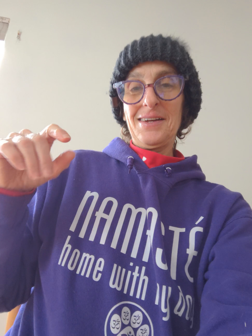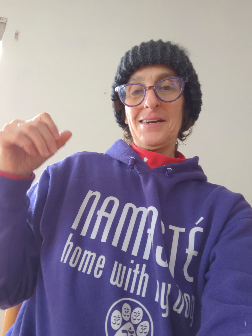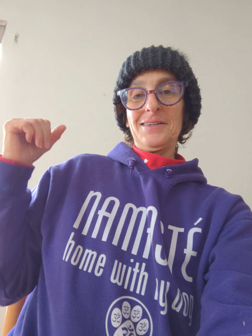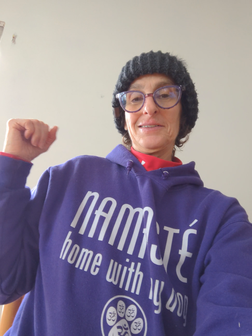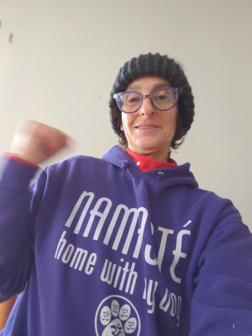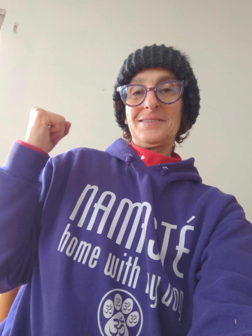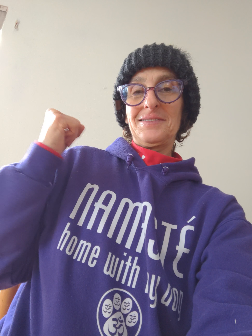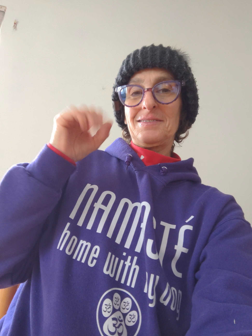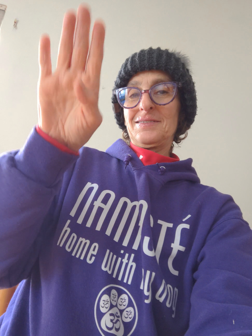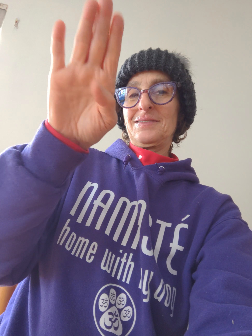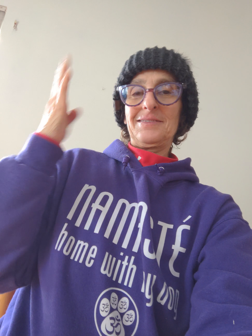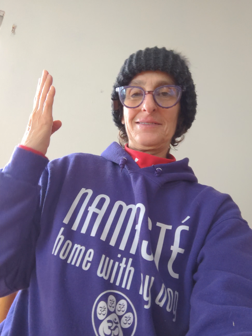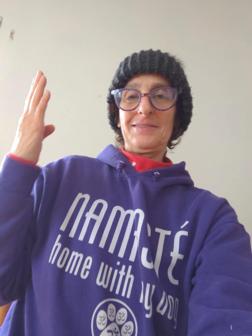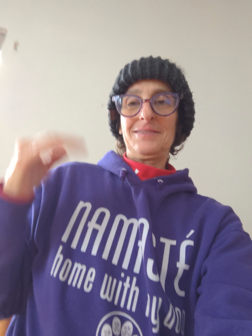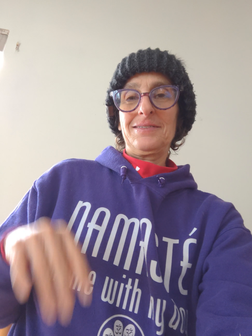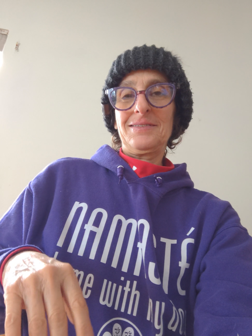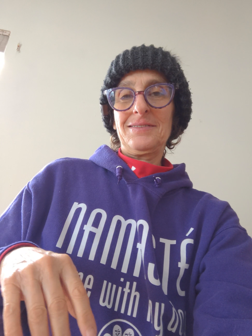refrigerator